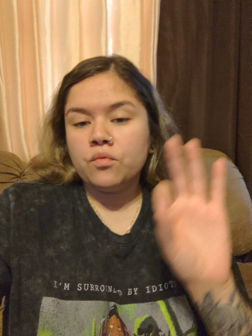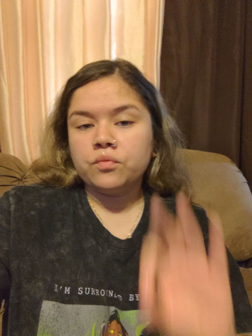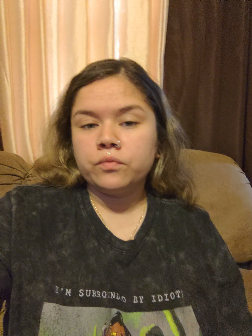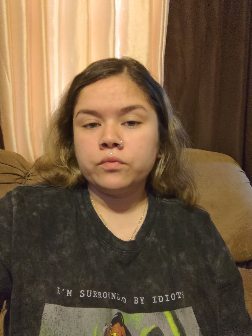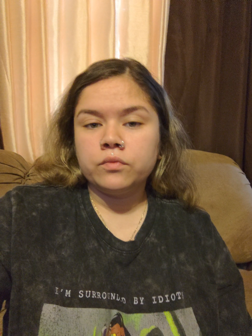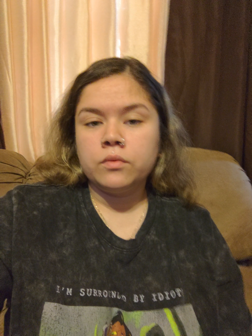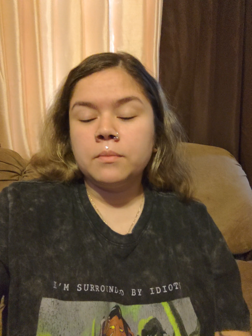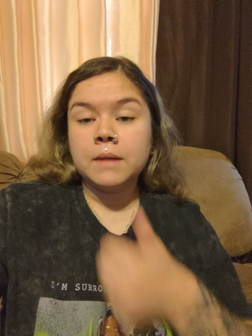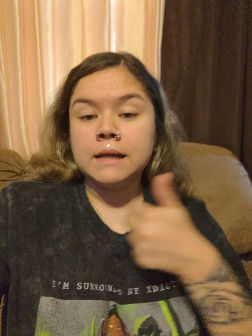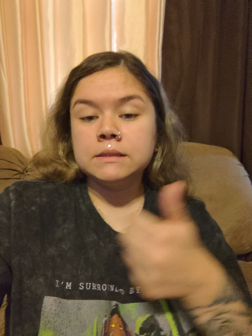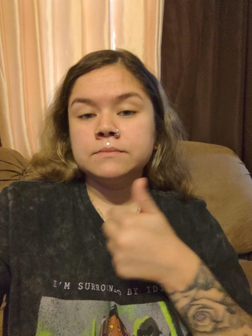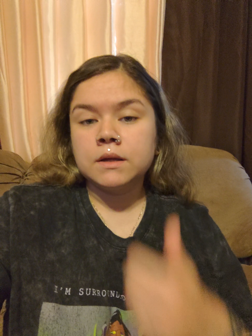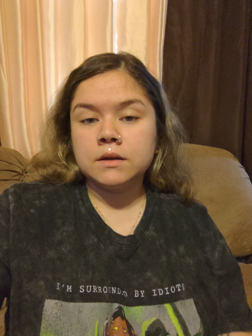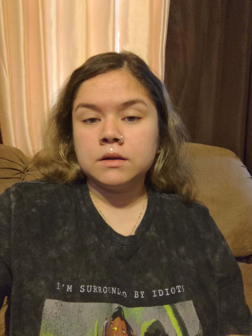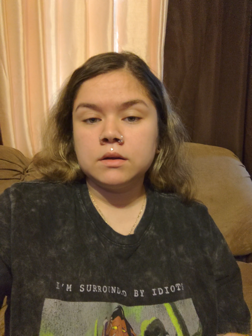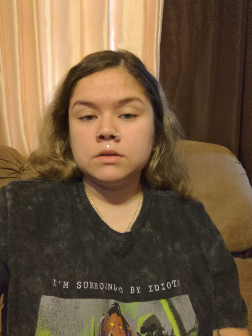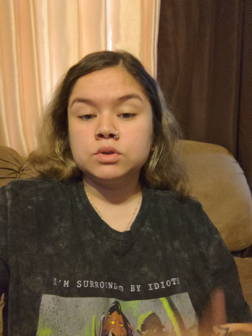basement